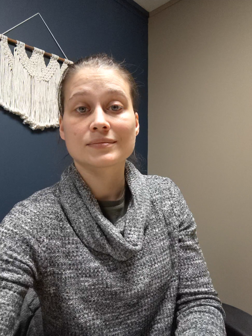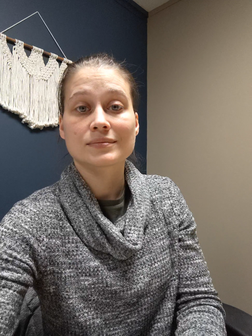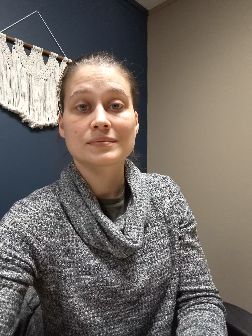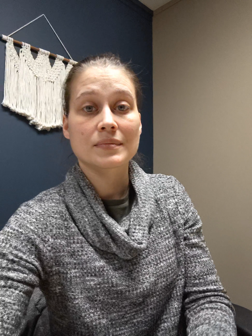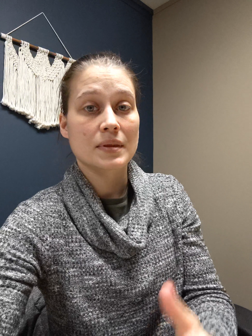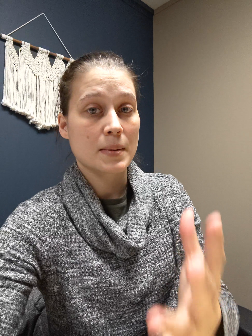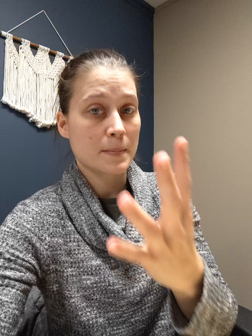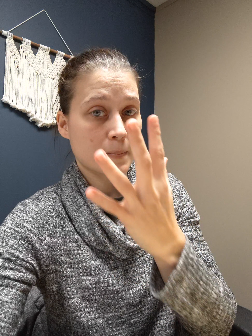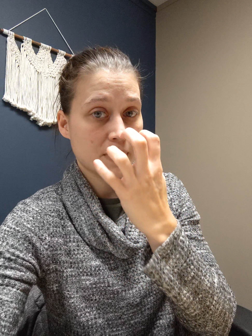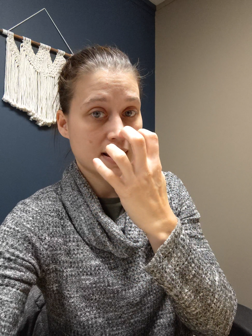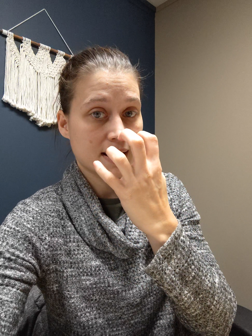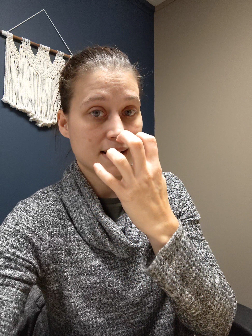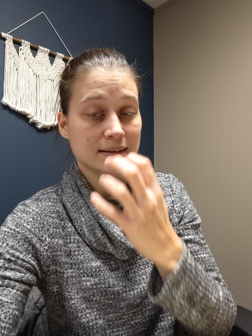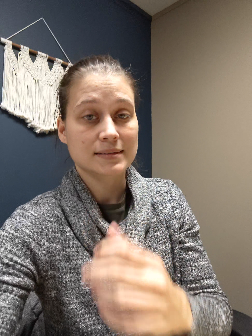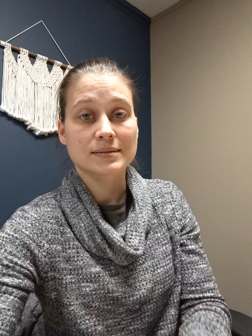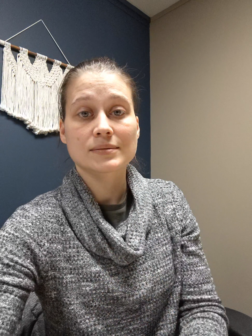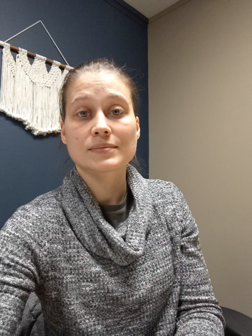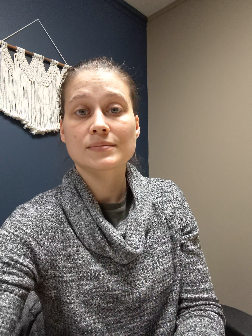mad